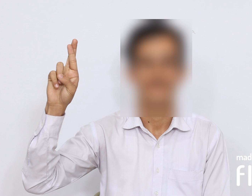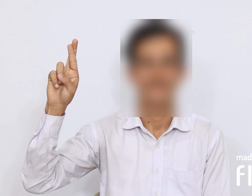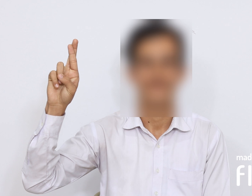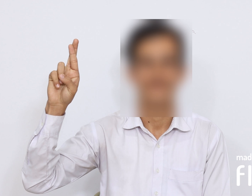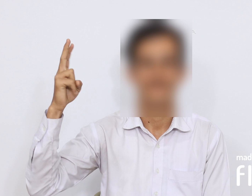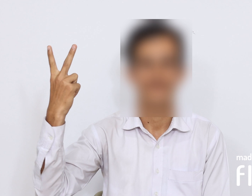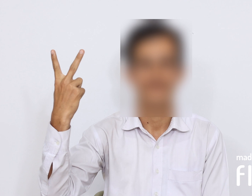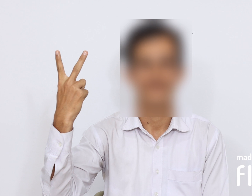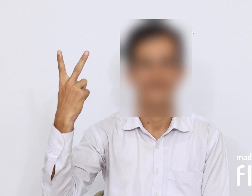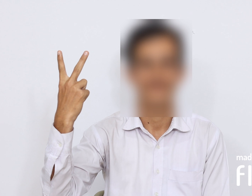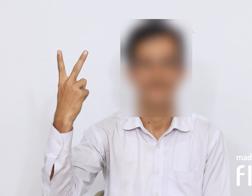ڑ